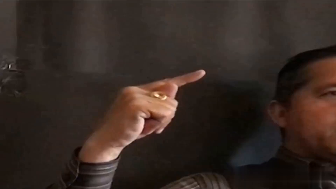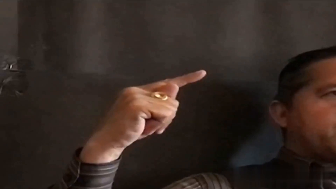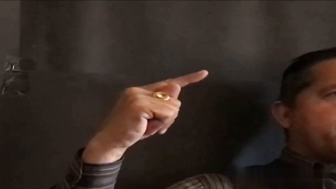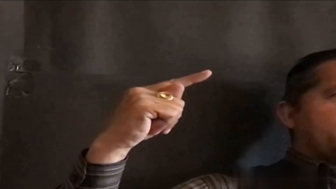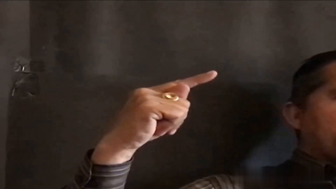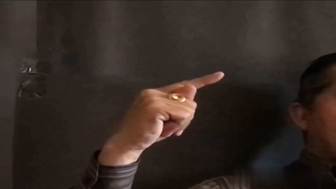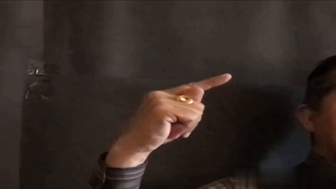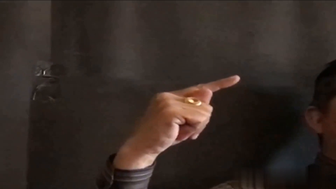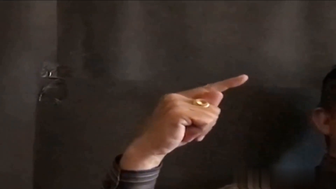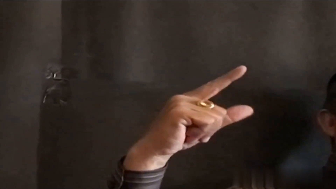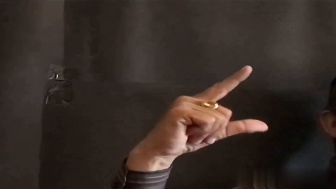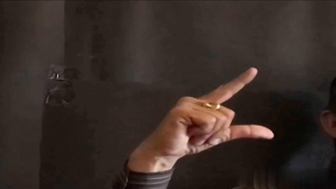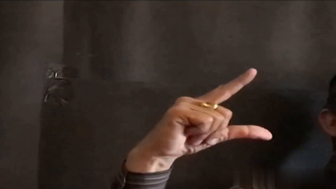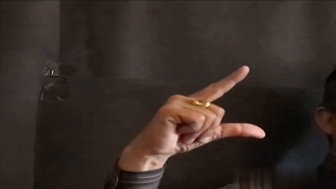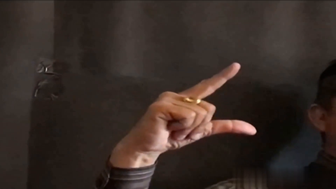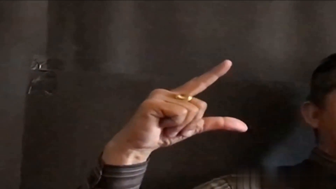ख